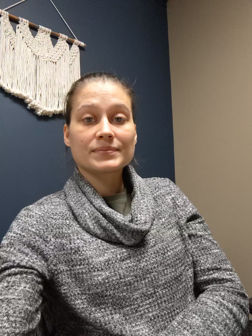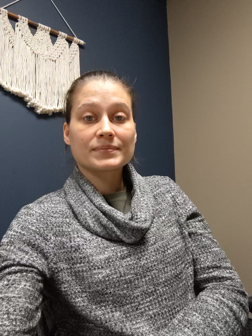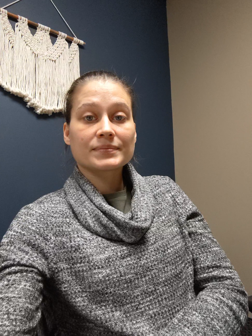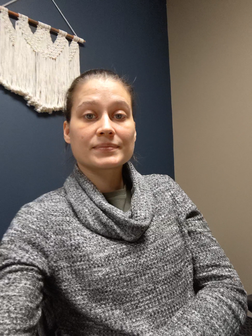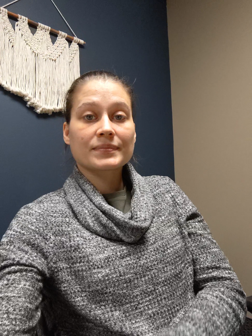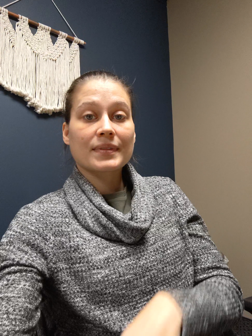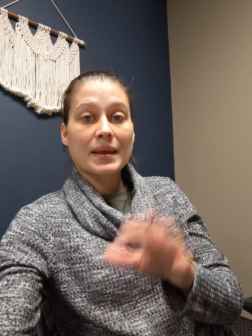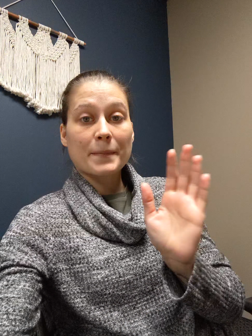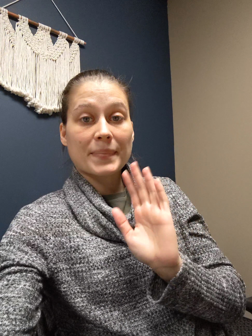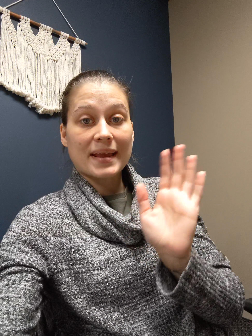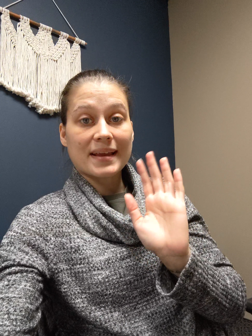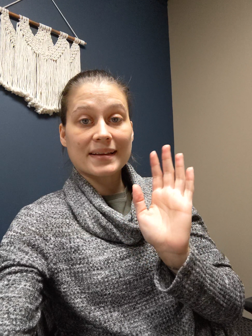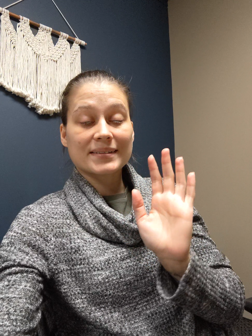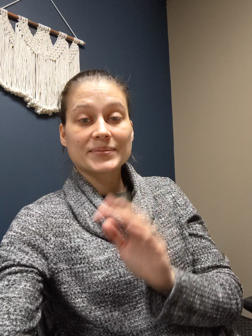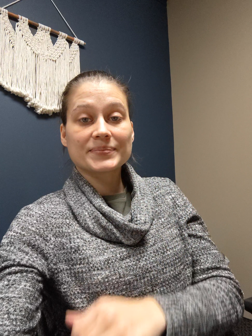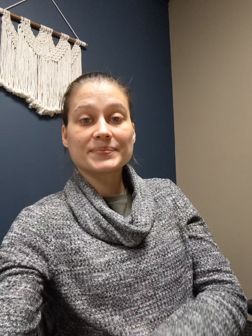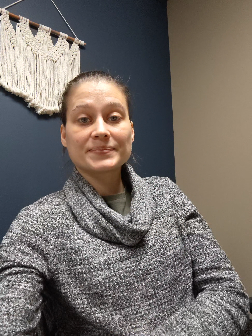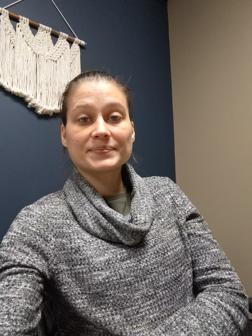bye